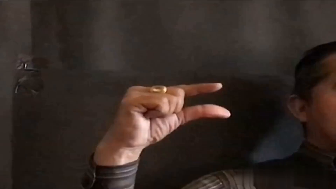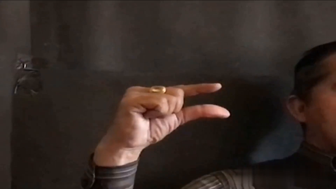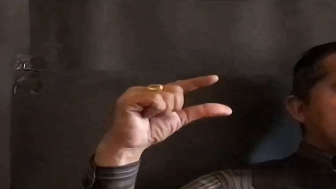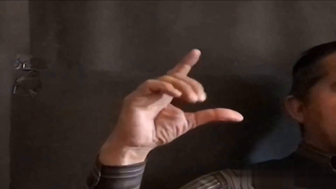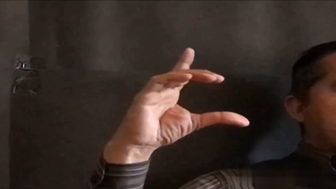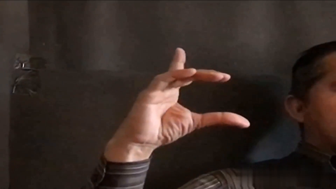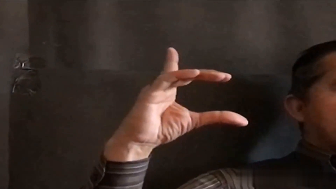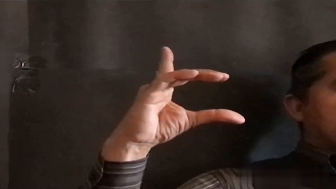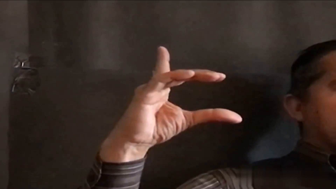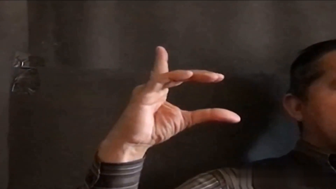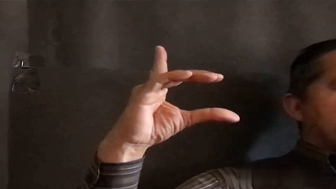ट